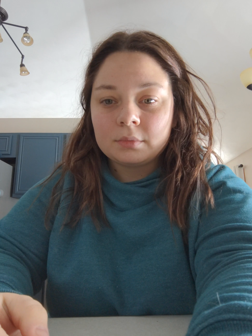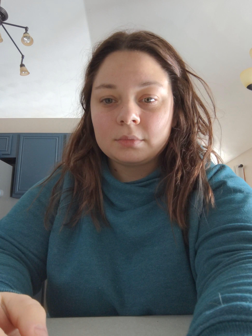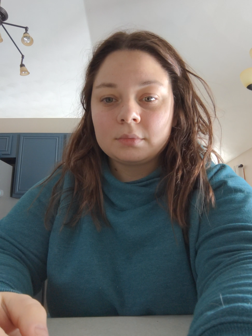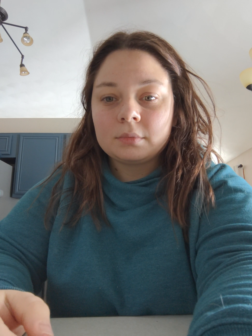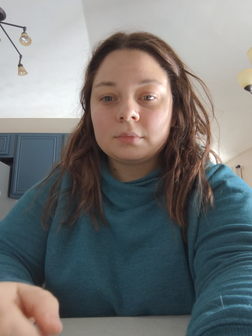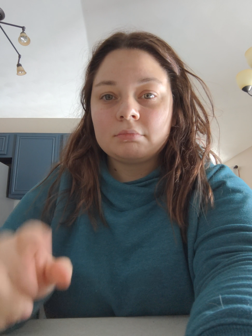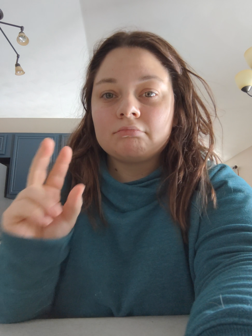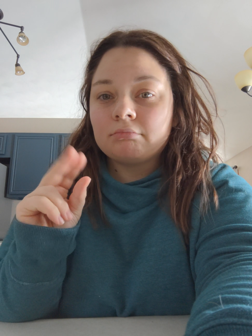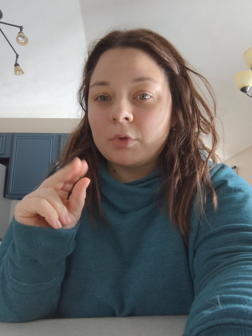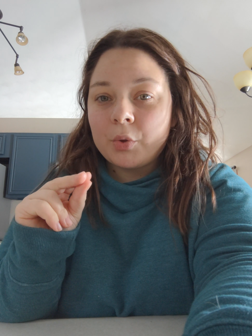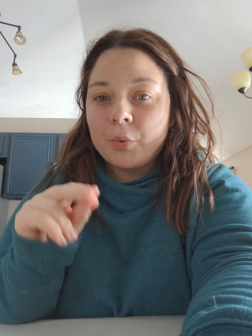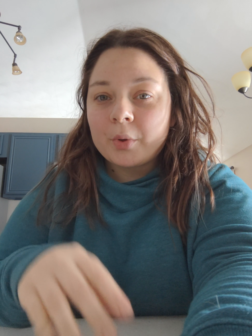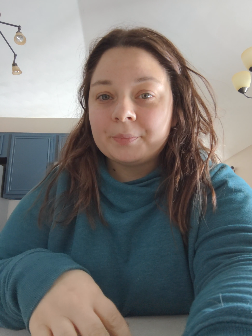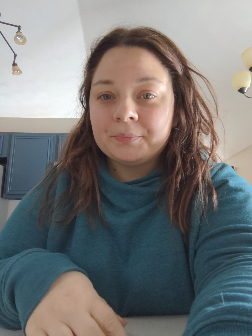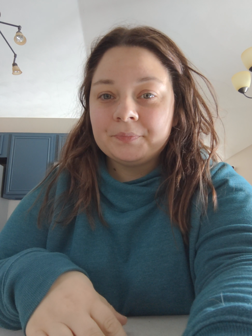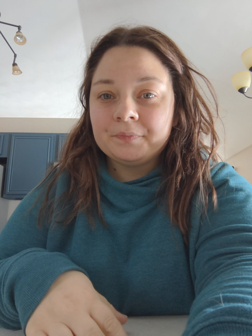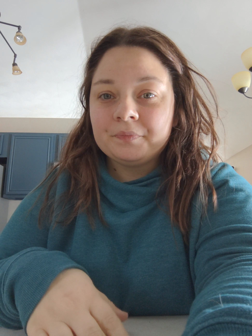no